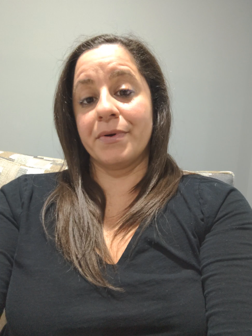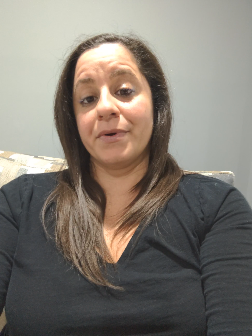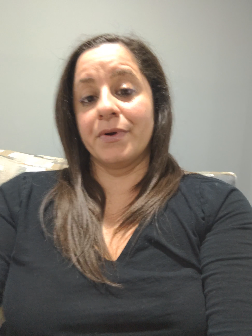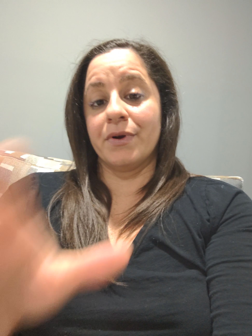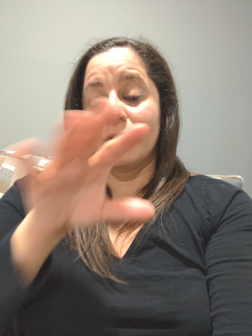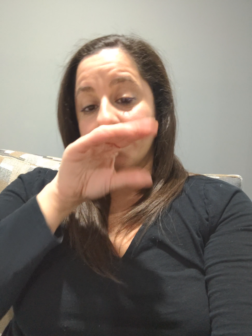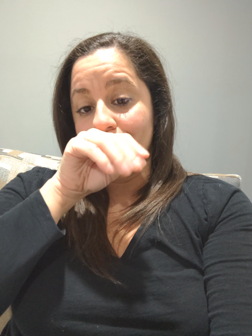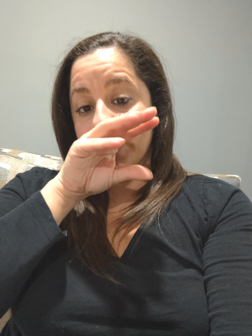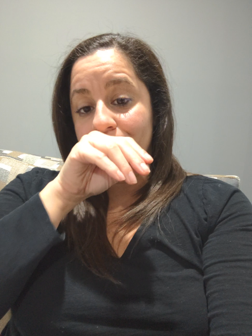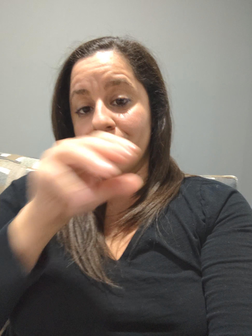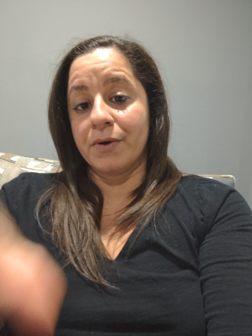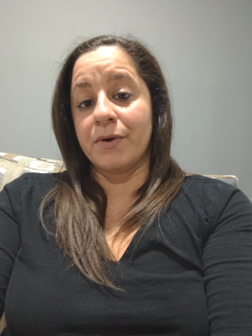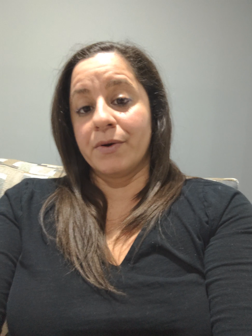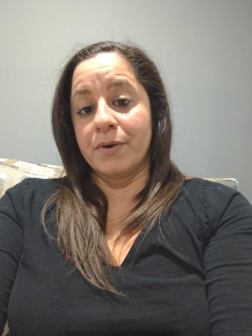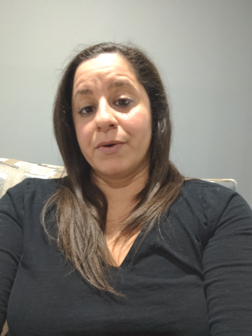goose